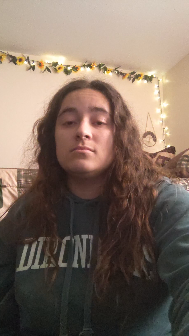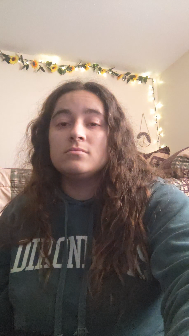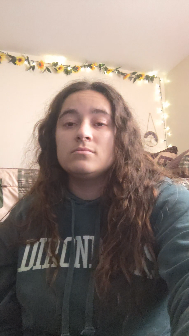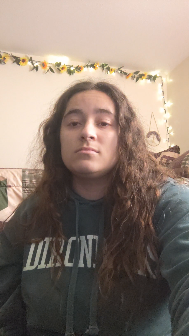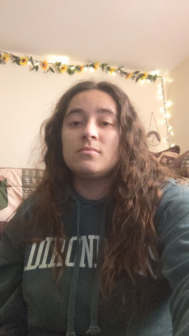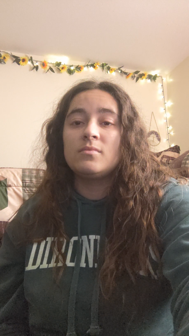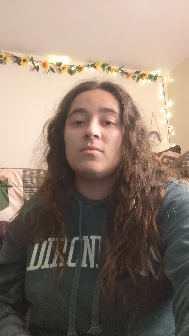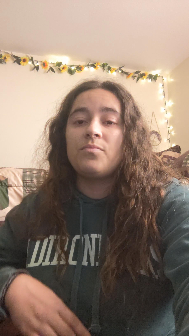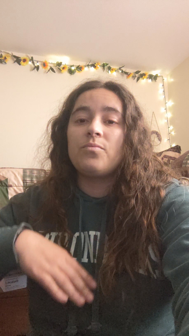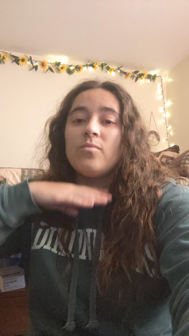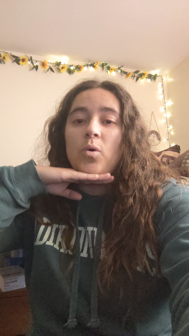full